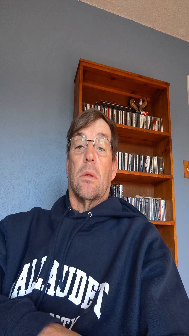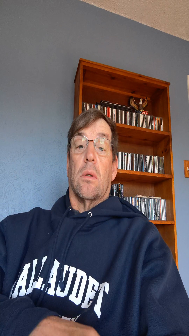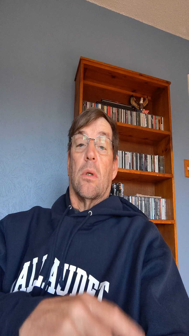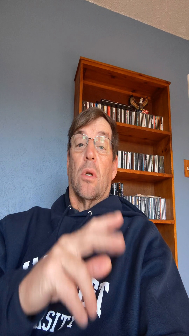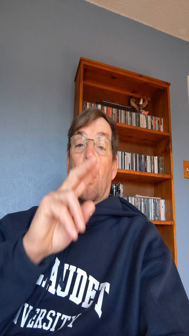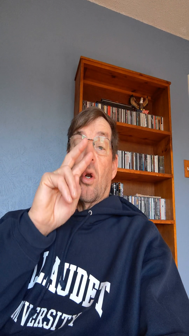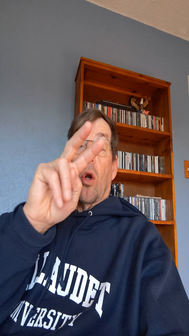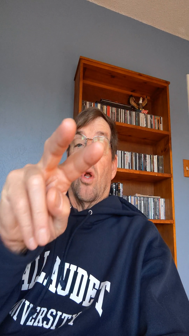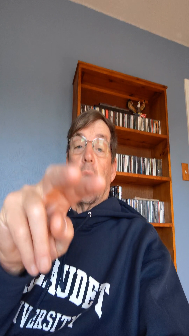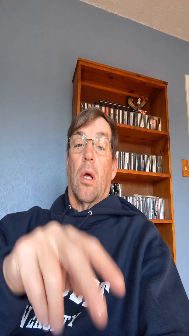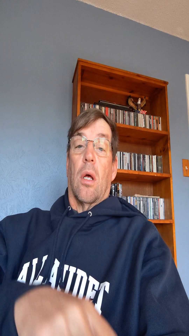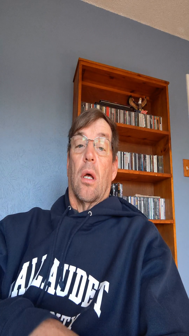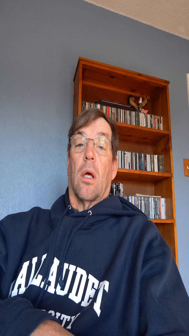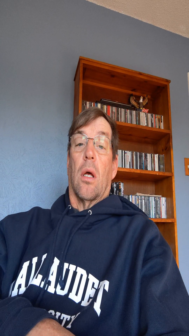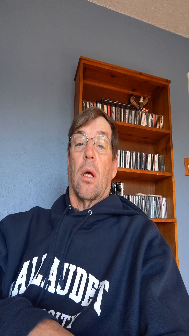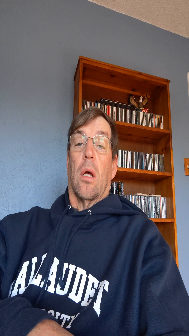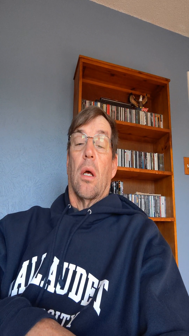look